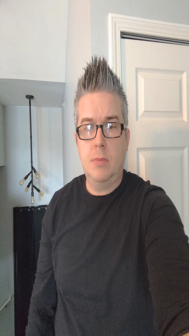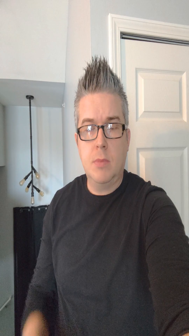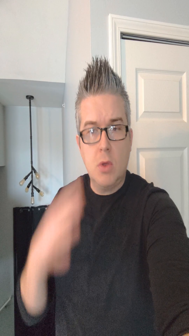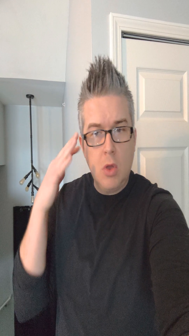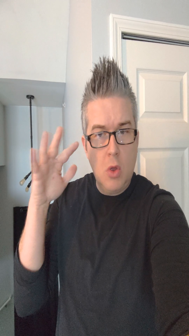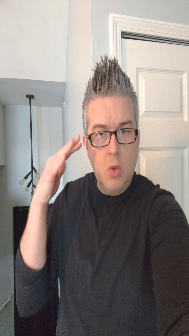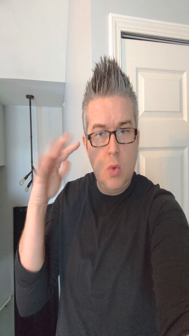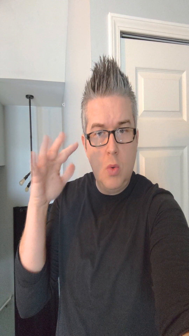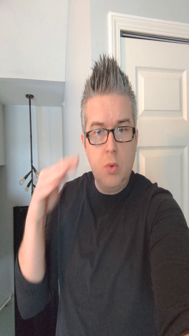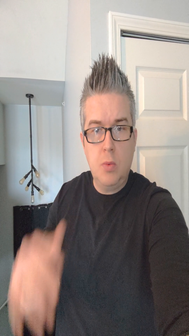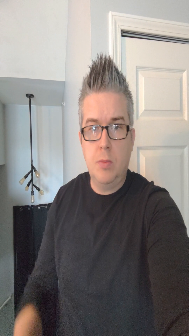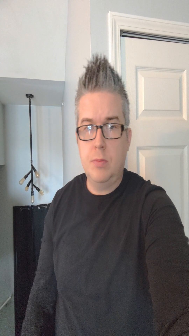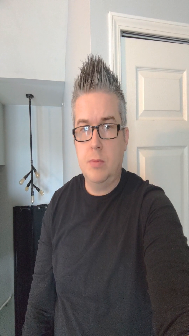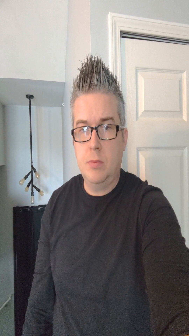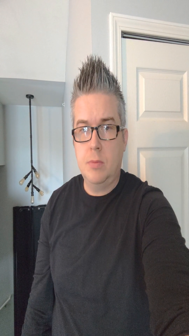noisy